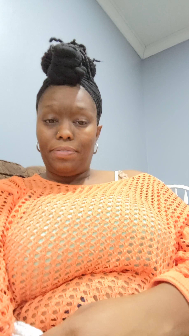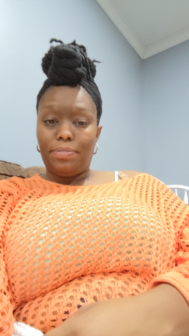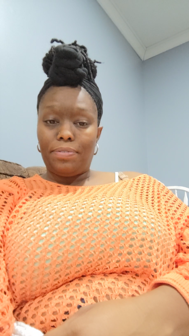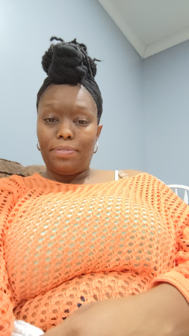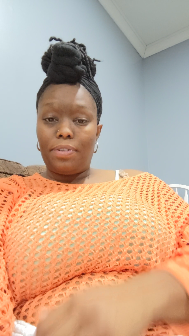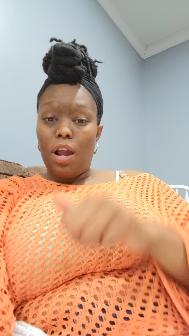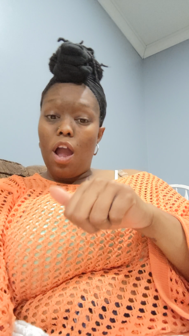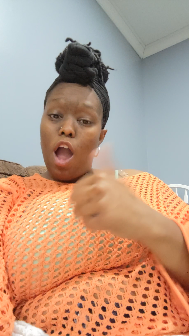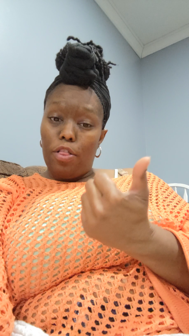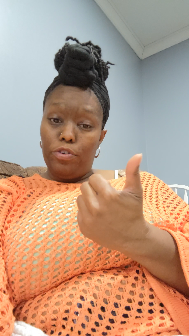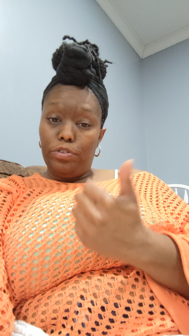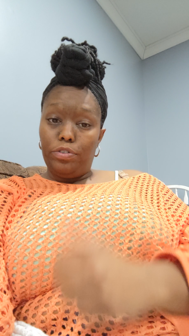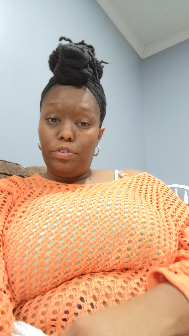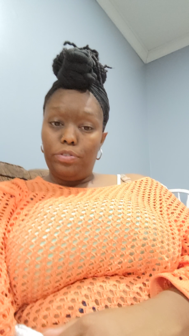other